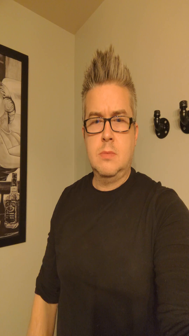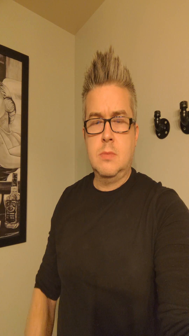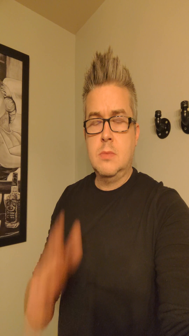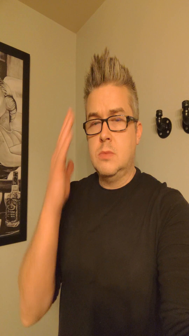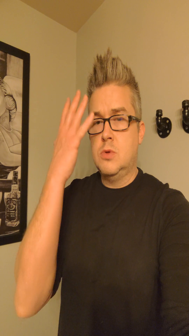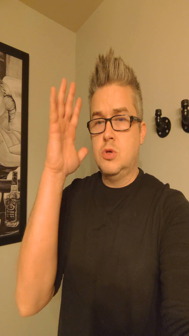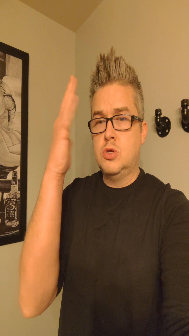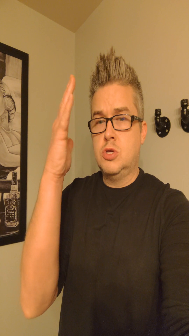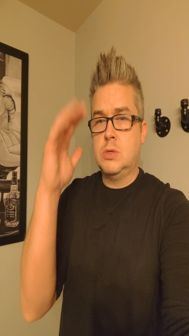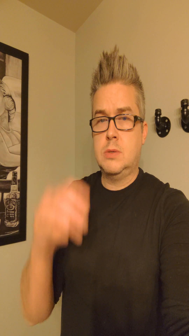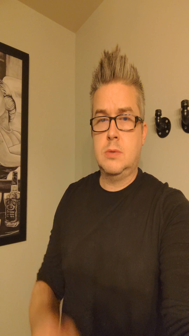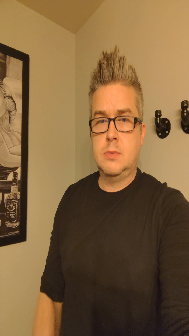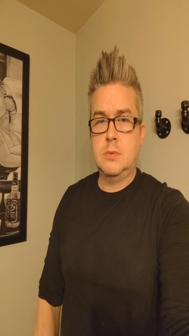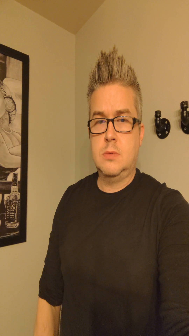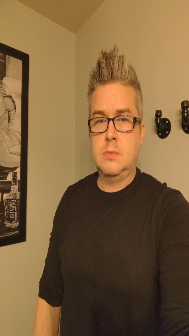tree